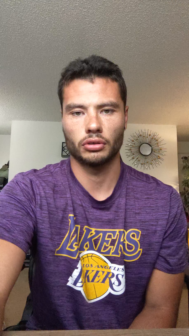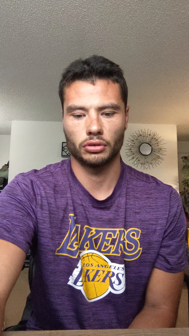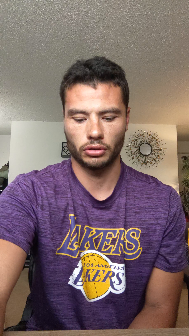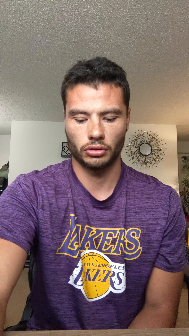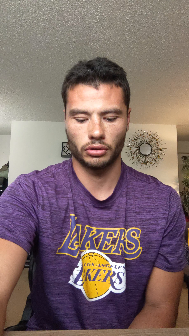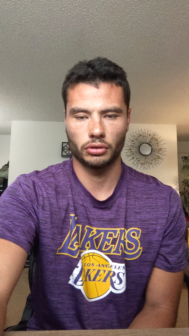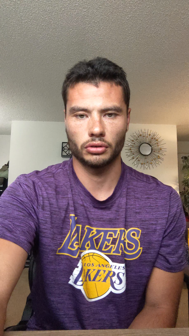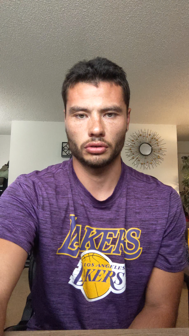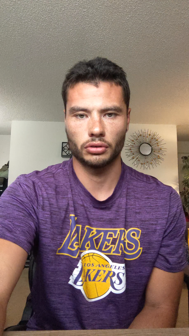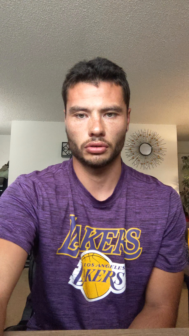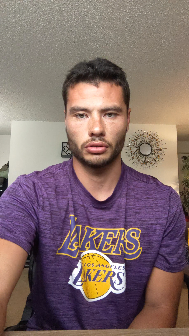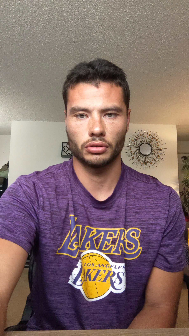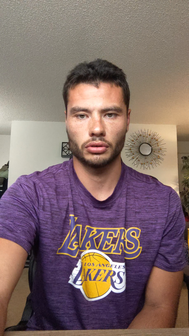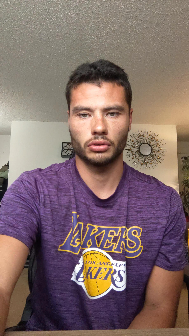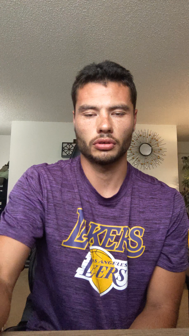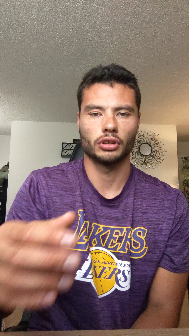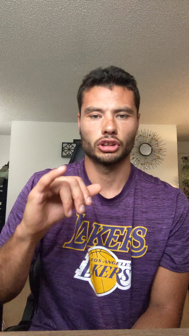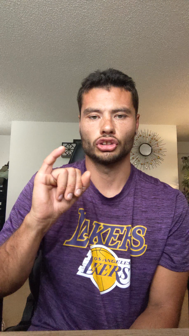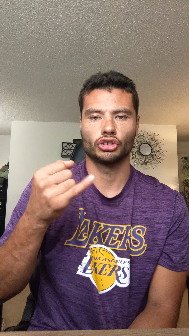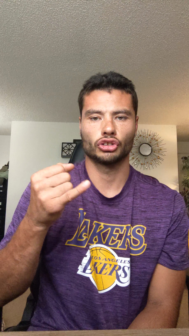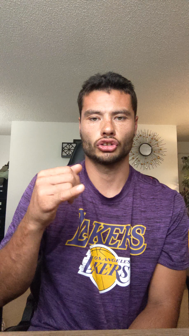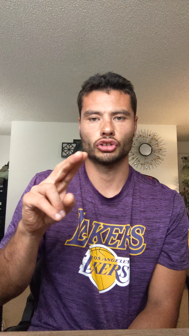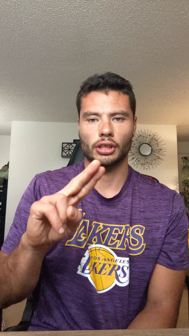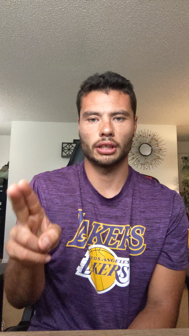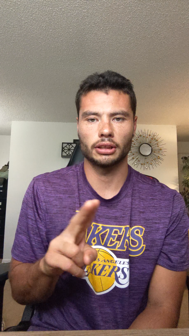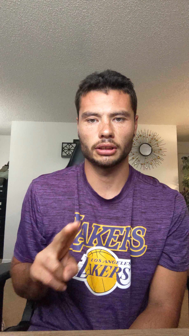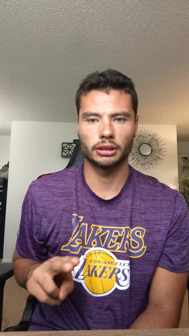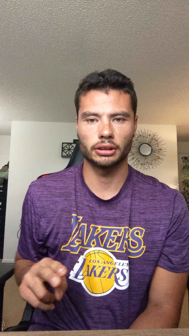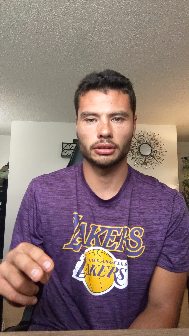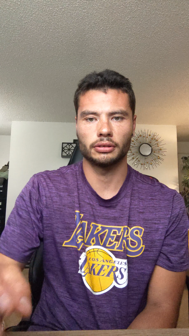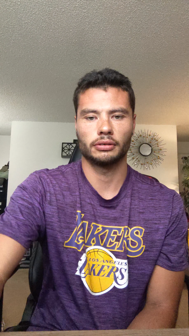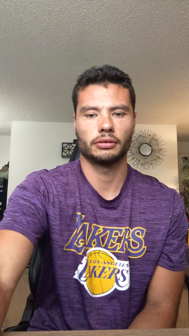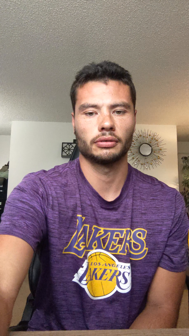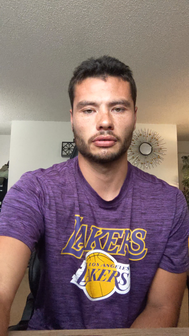jelly